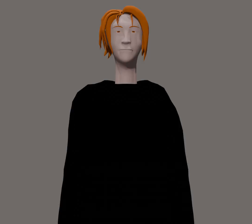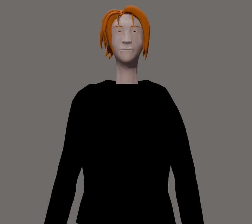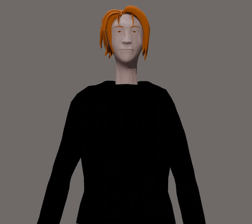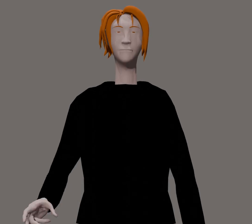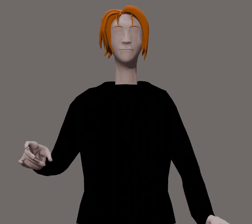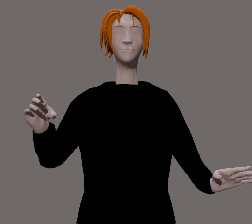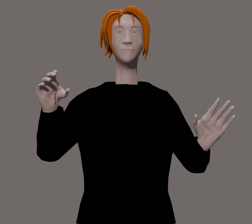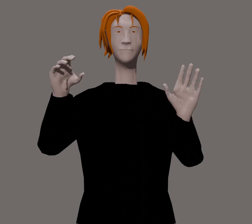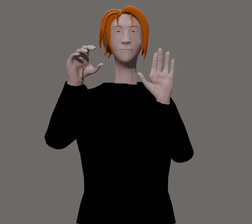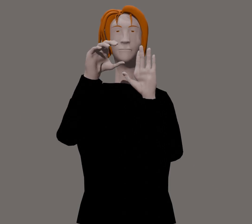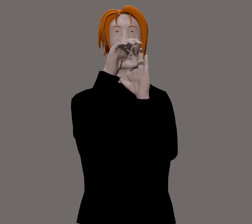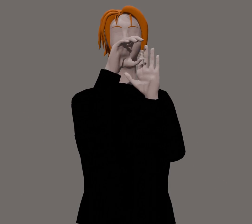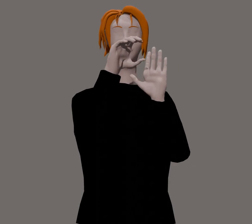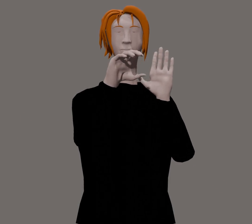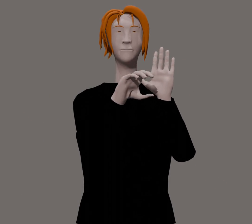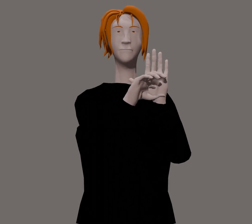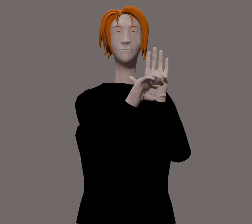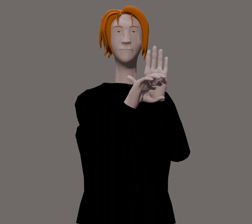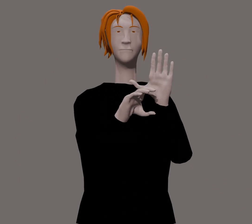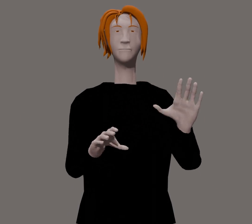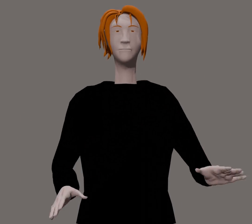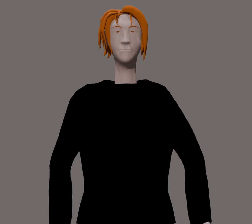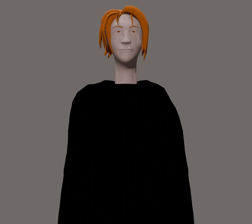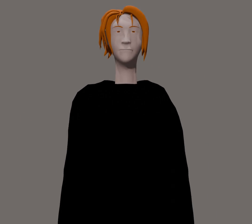Code of Ethics